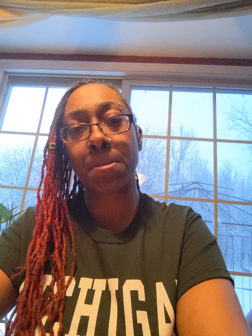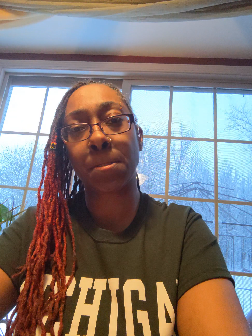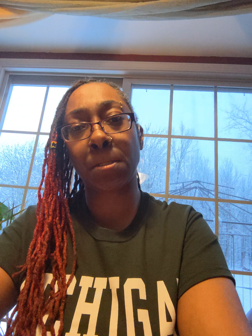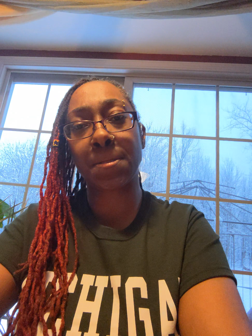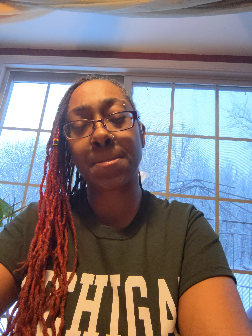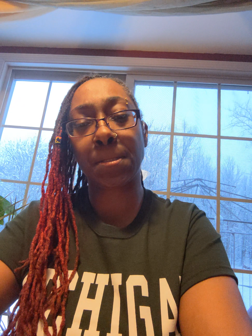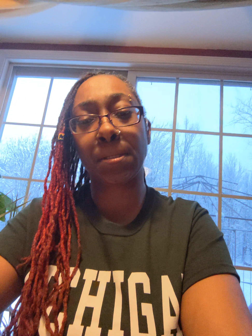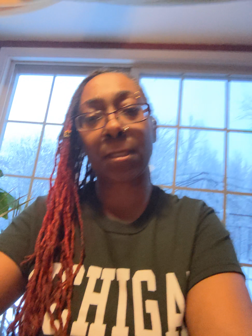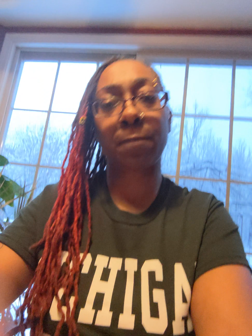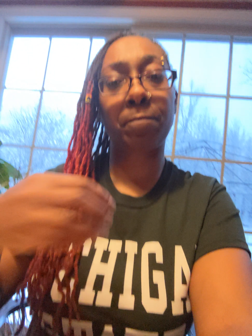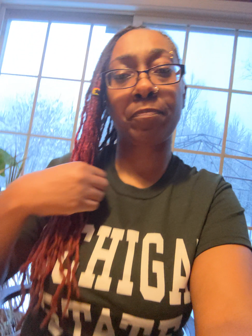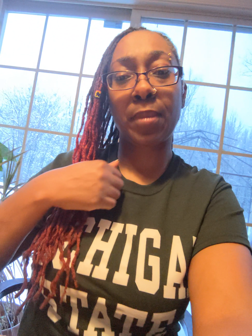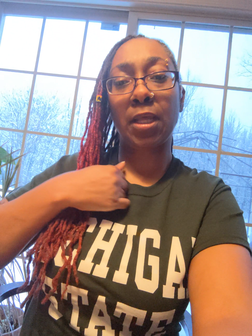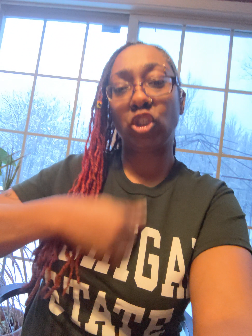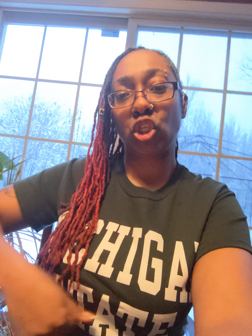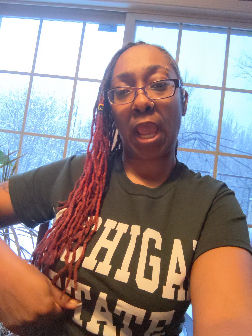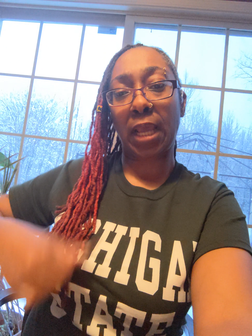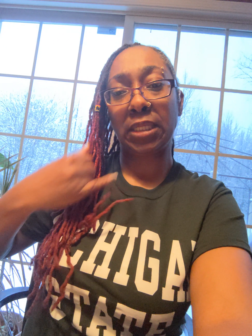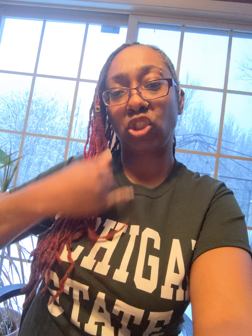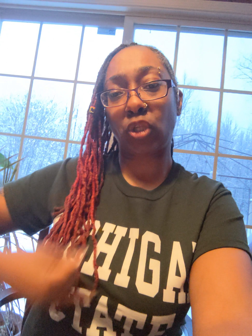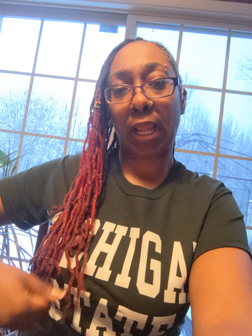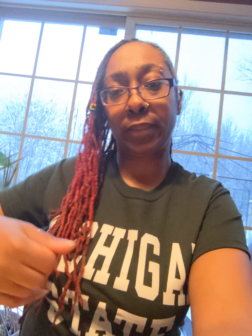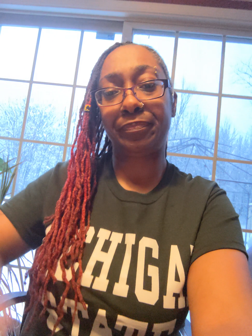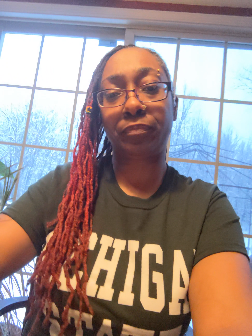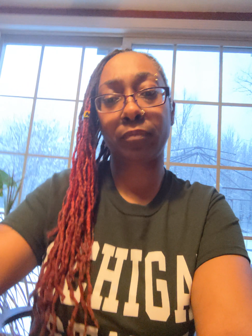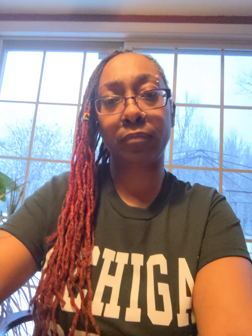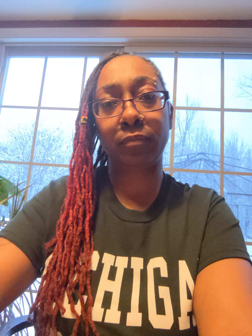jacket